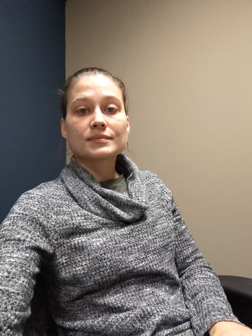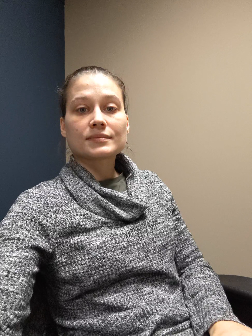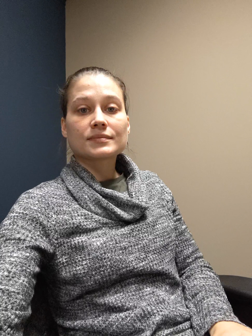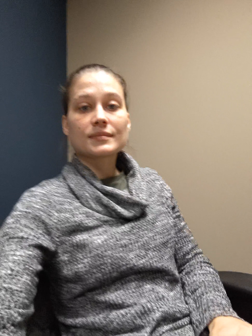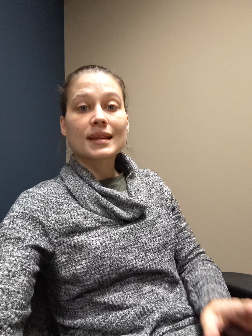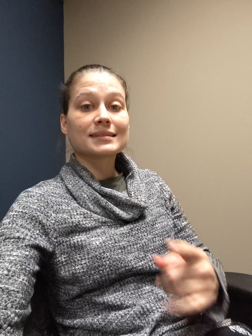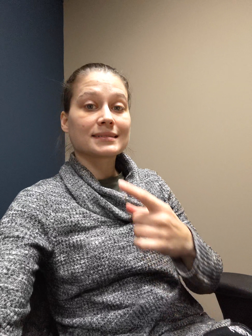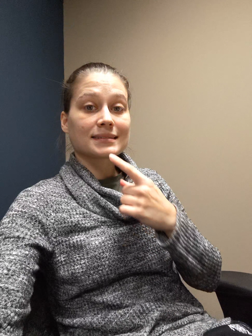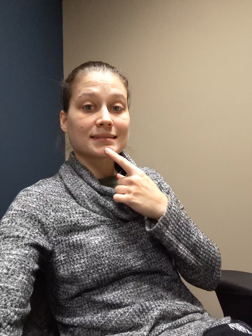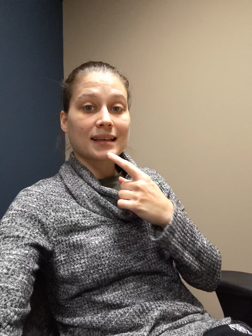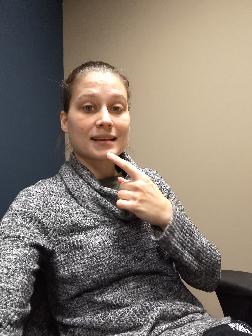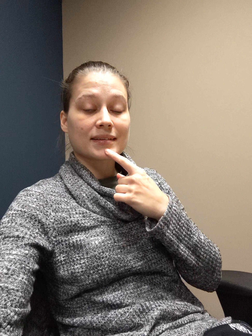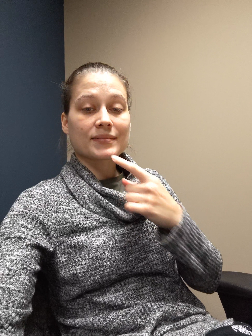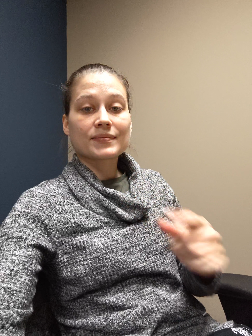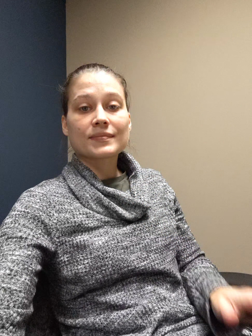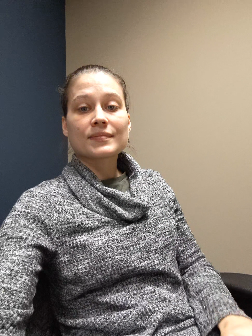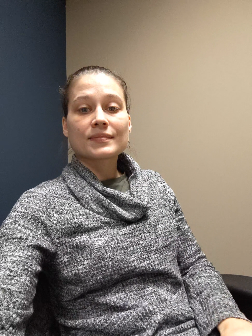say